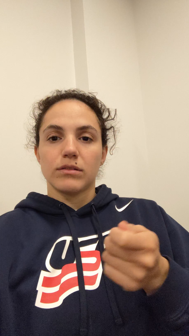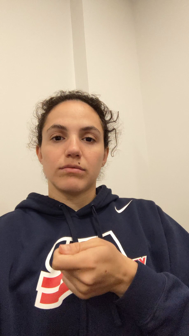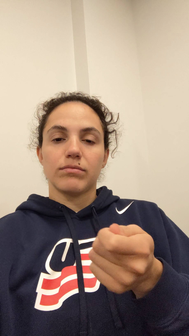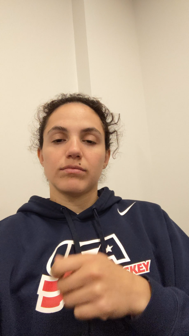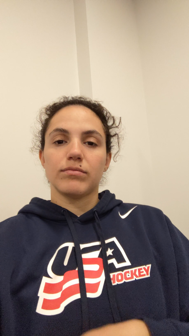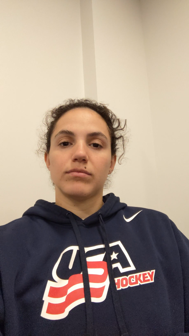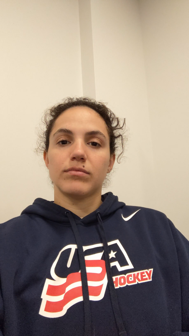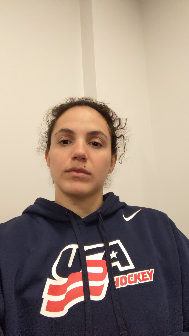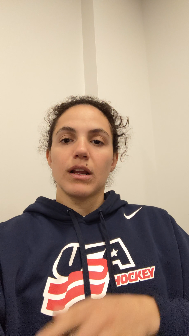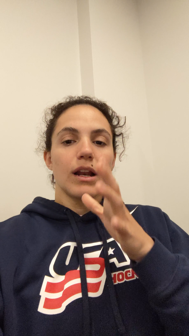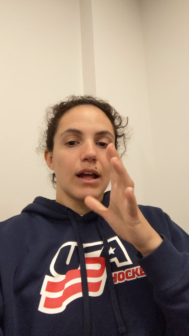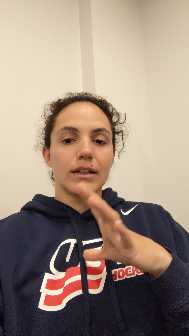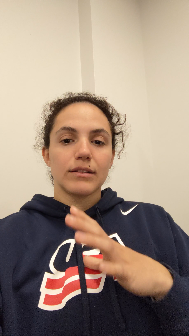lady